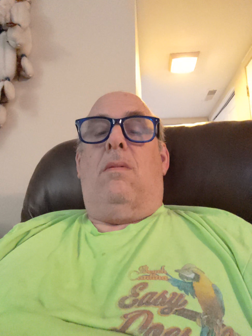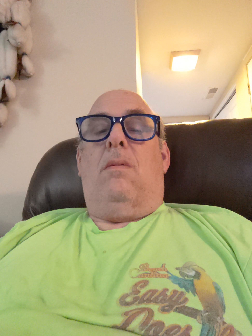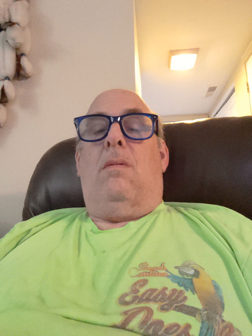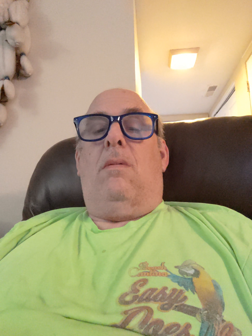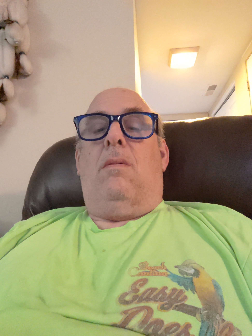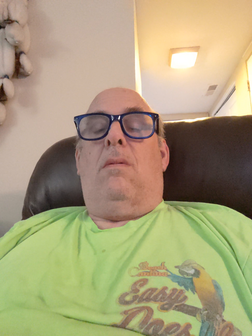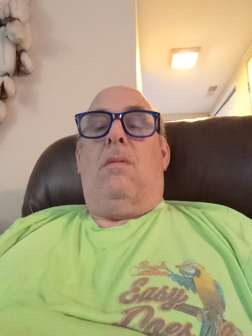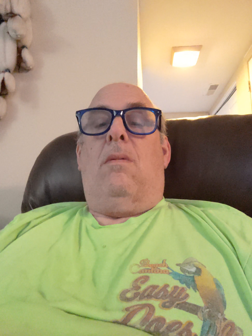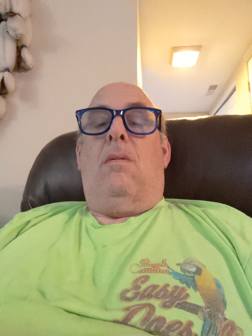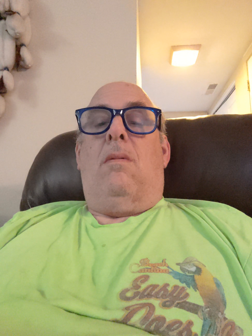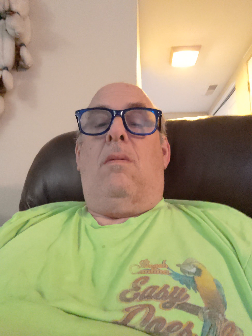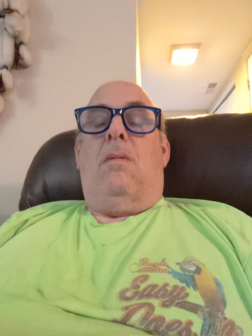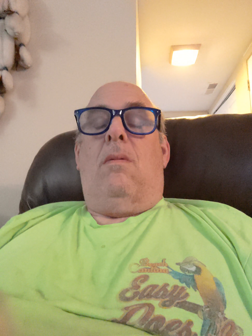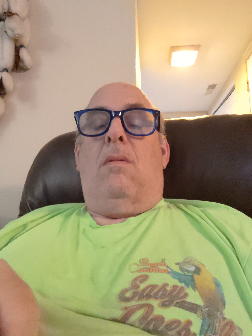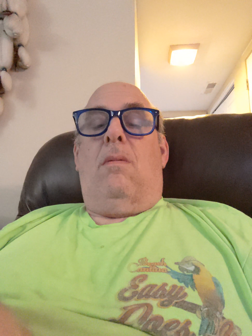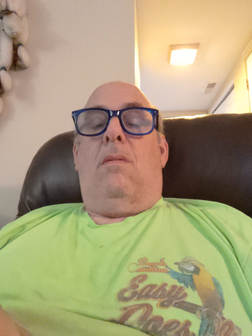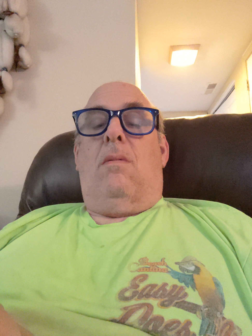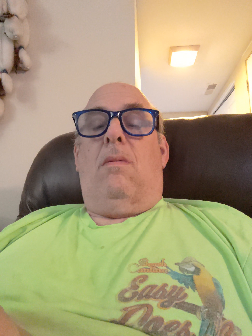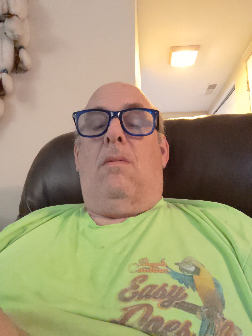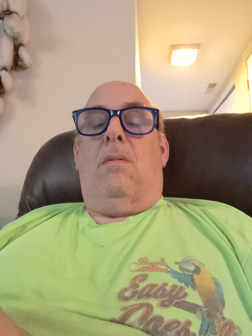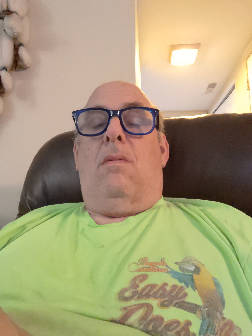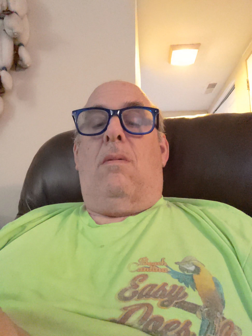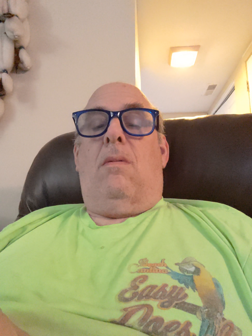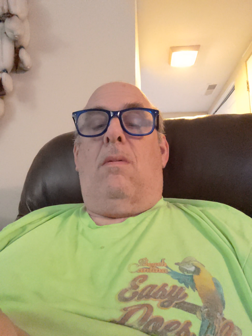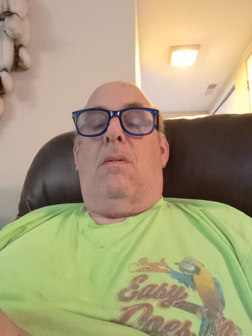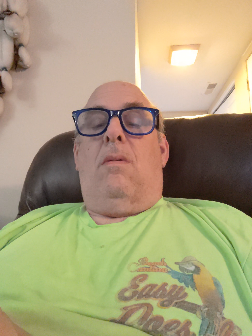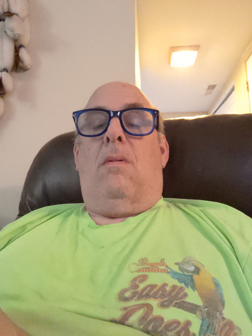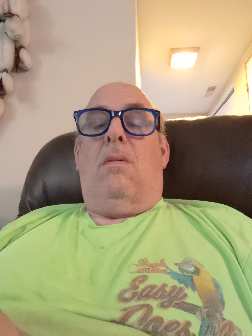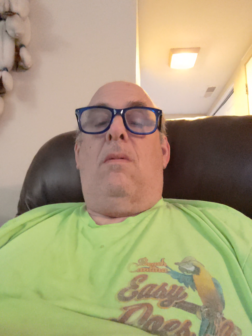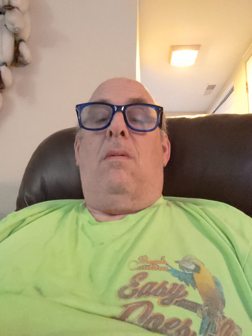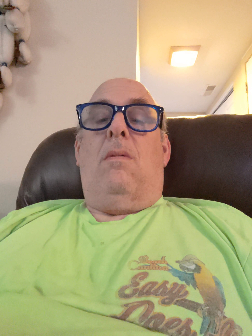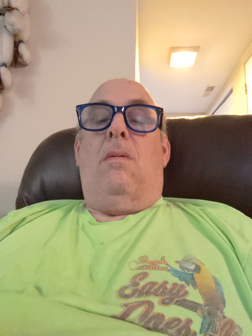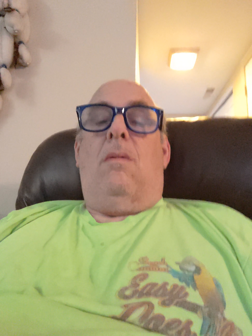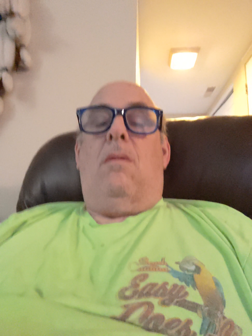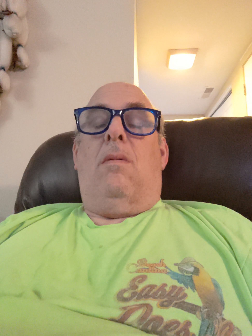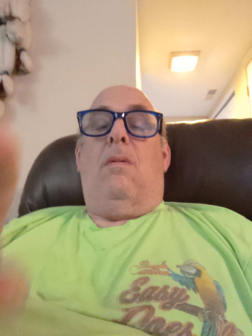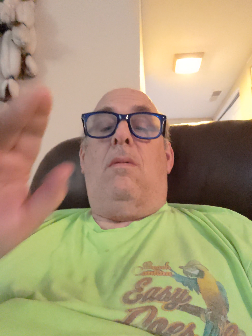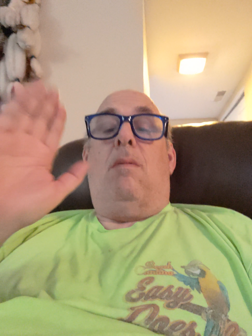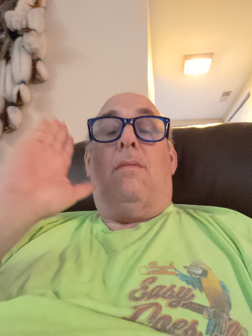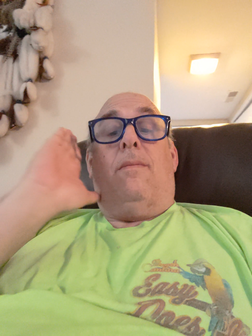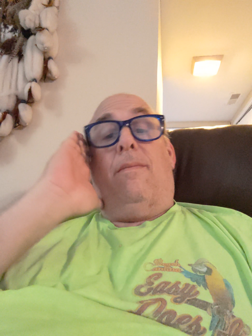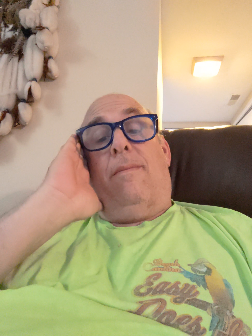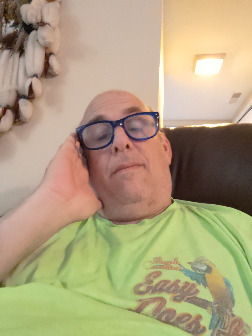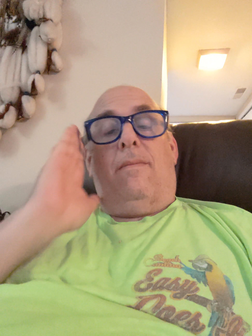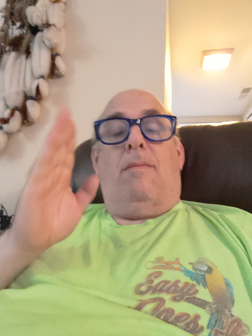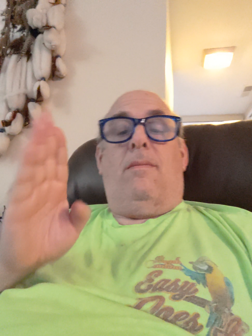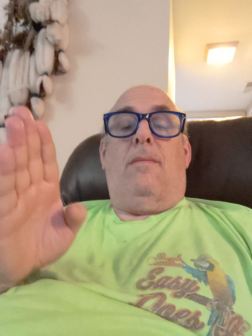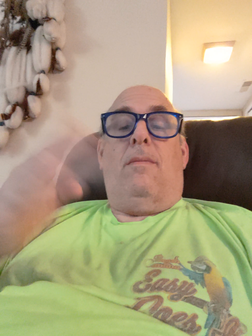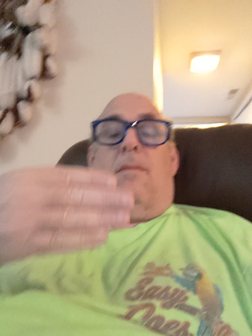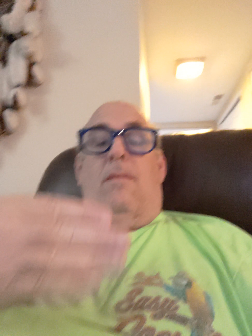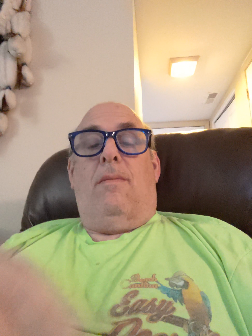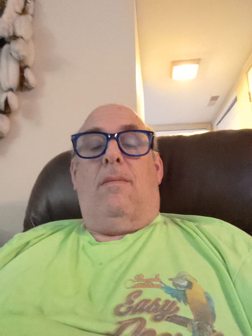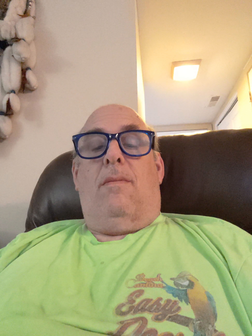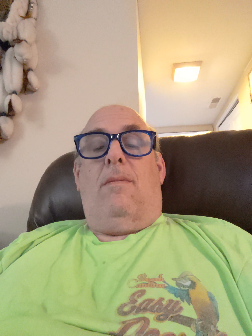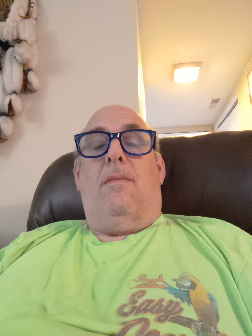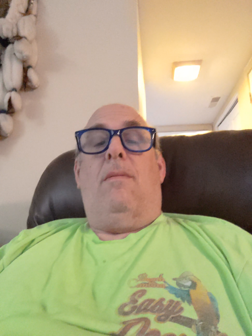bedroom